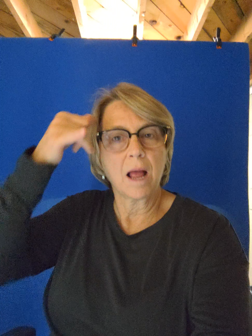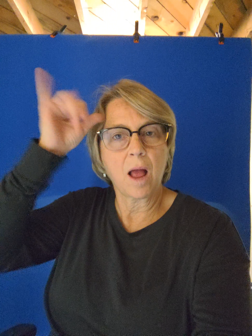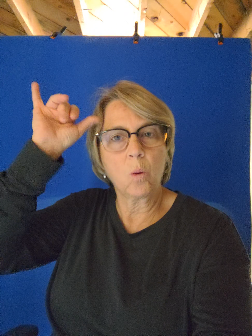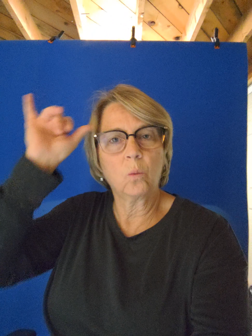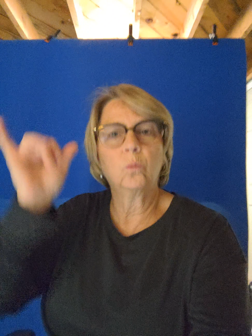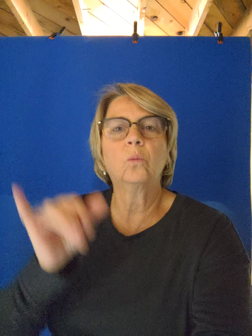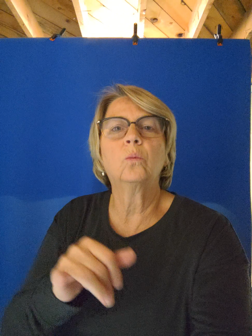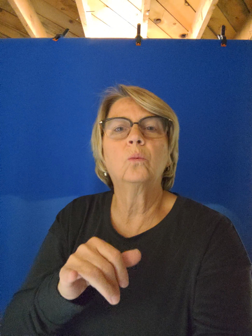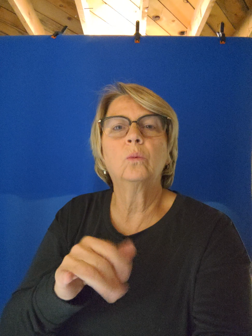cow